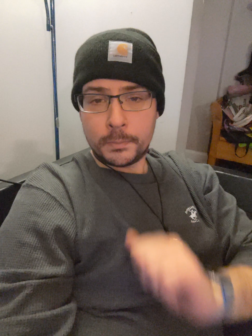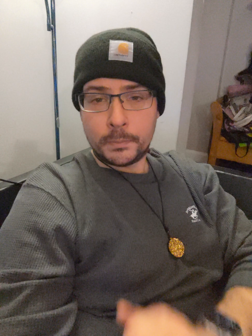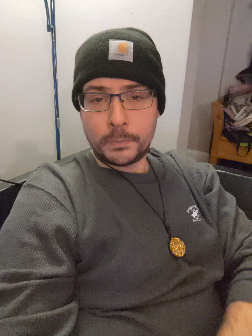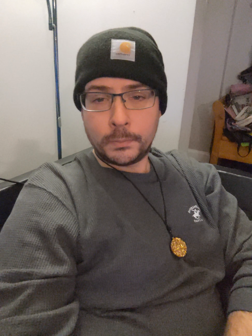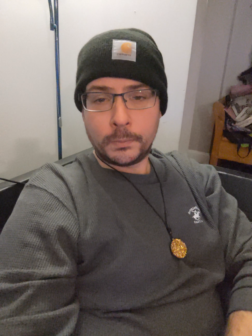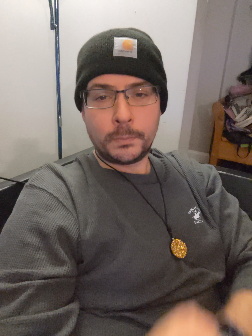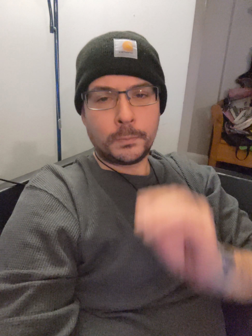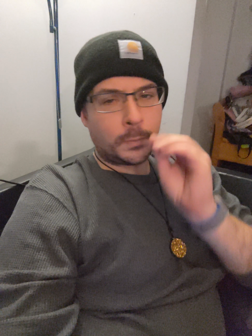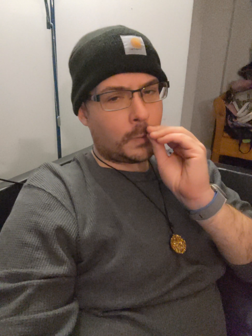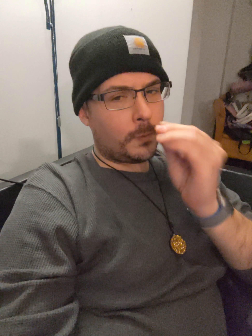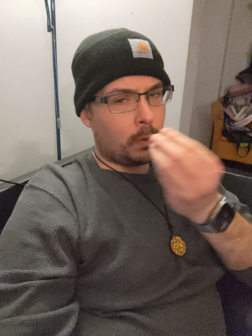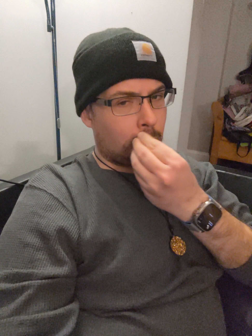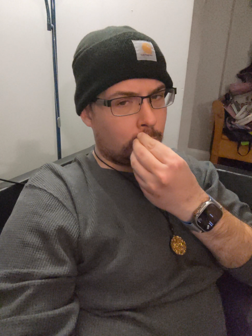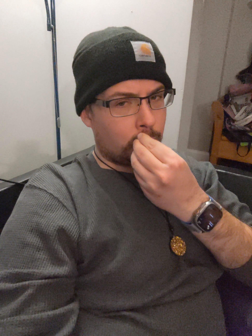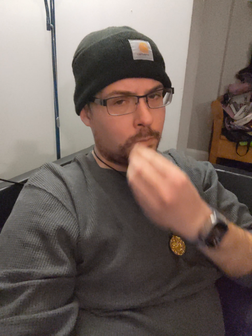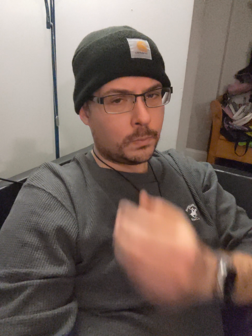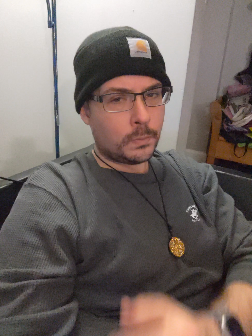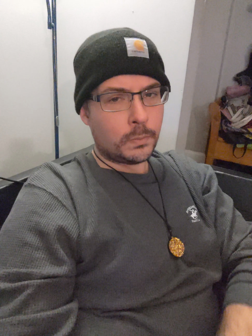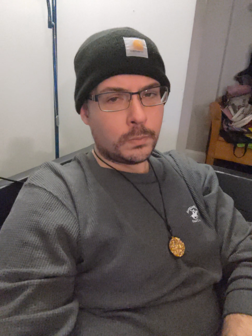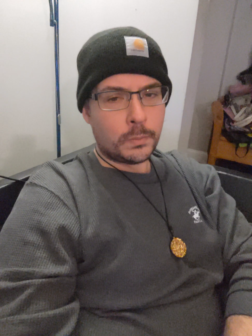flower